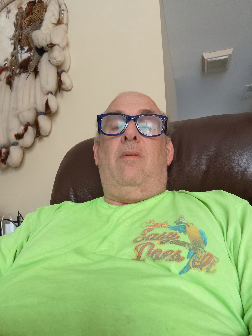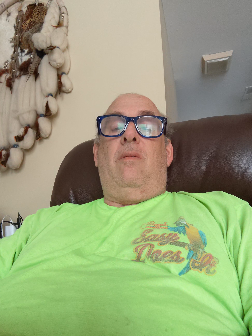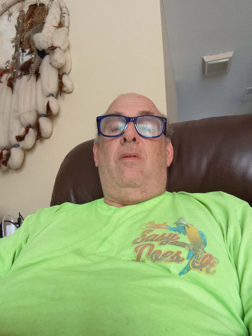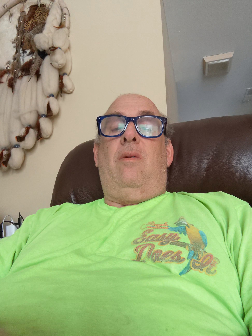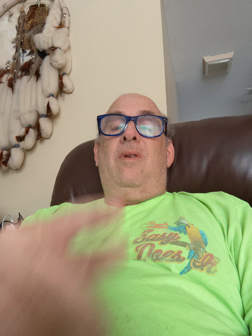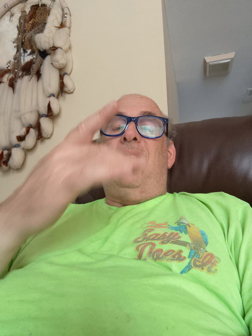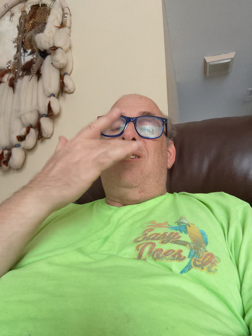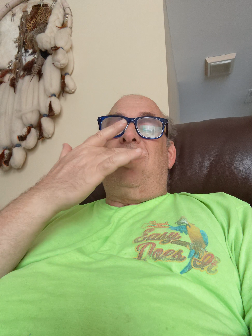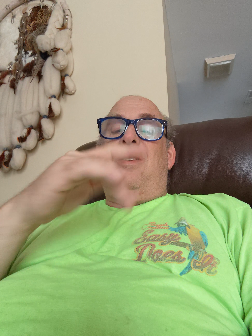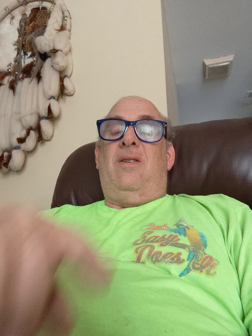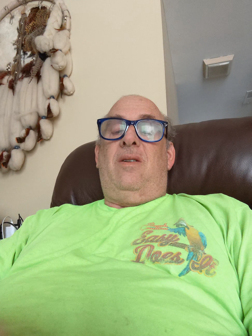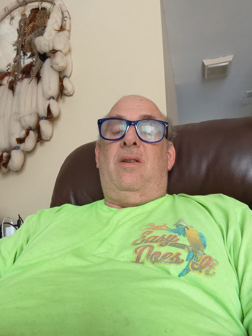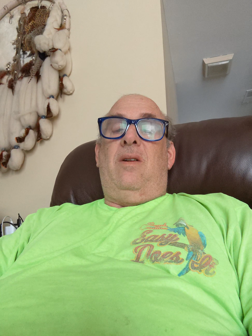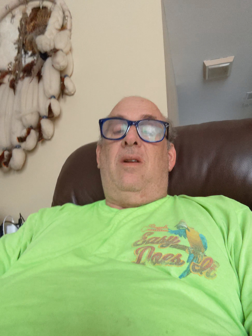taste